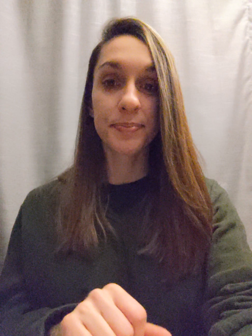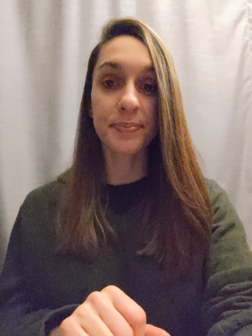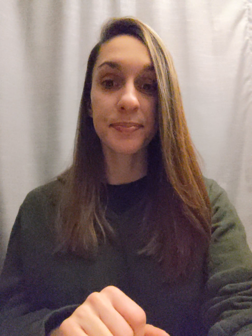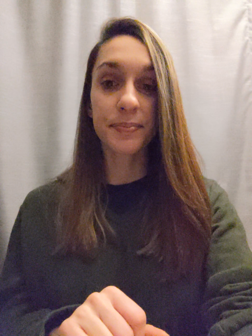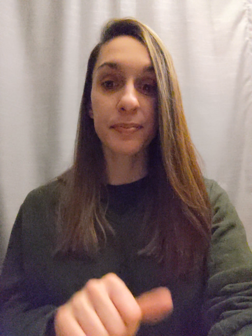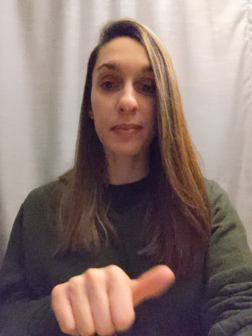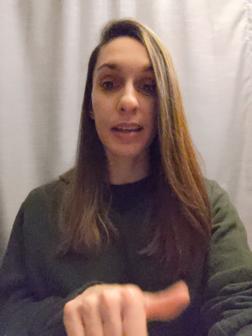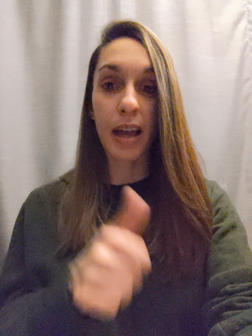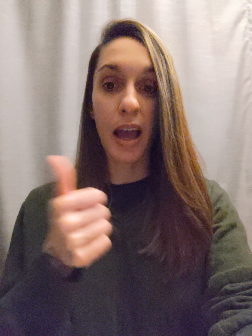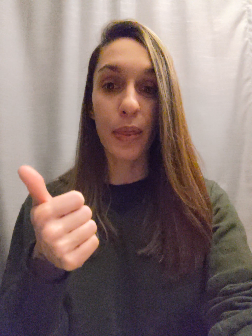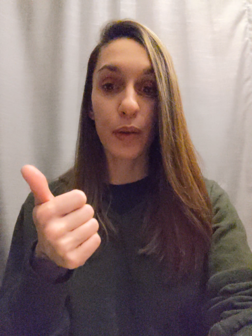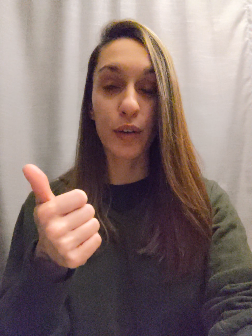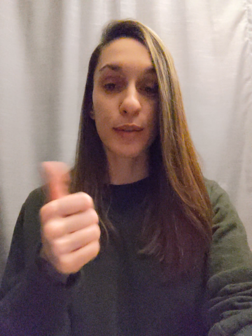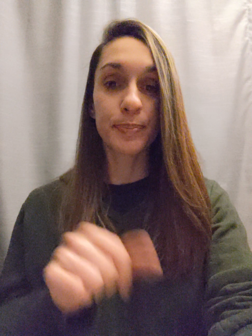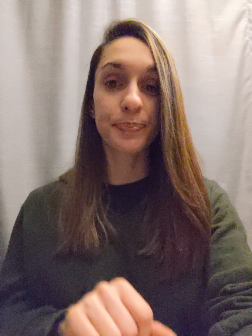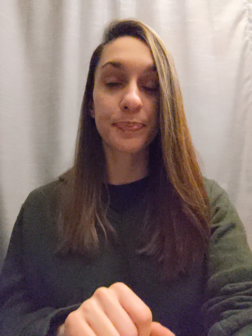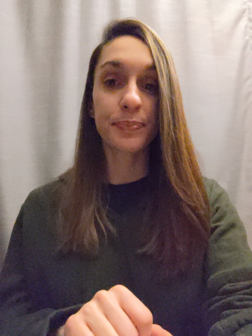another